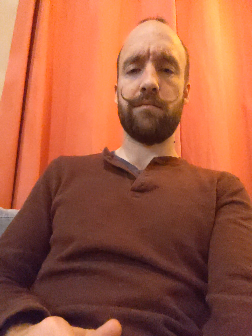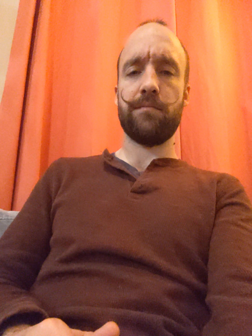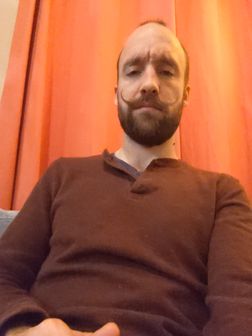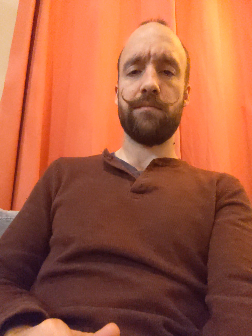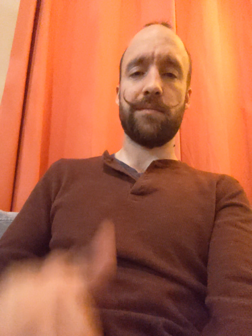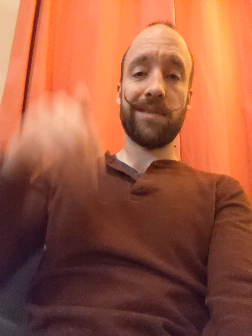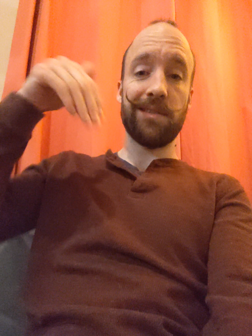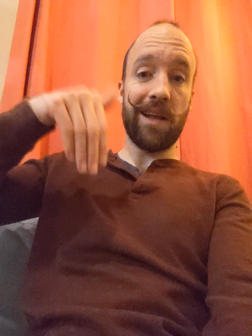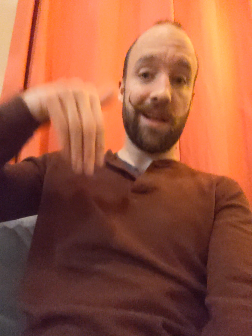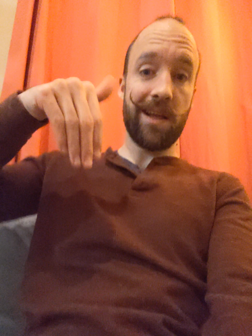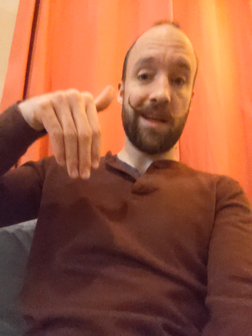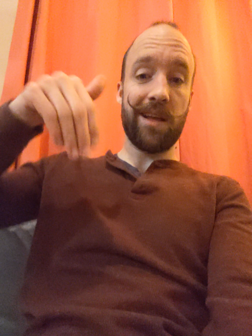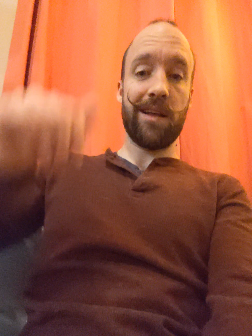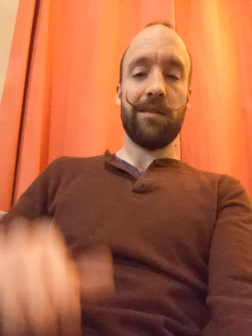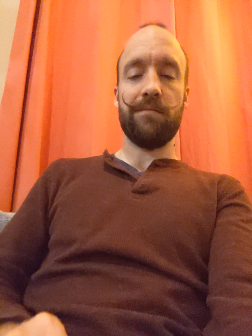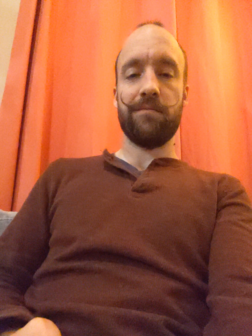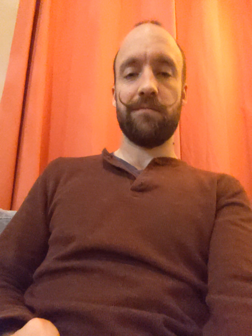night